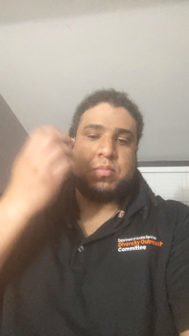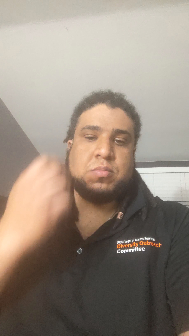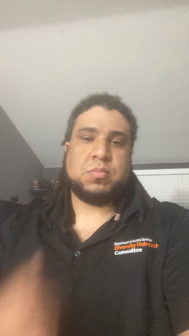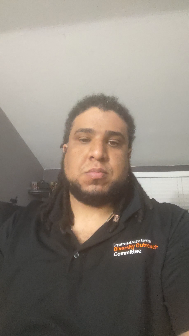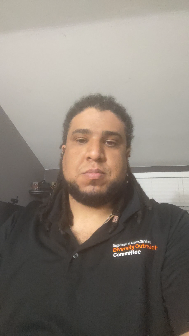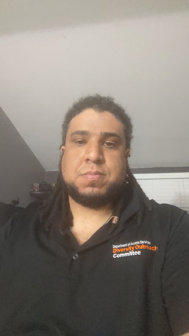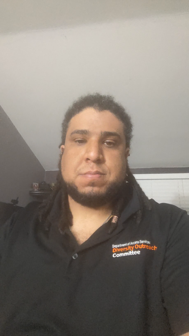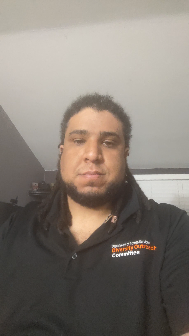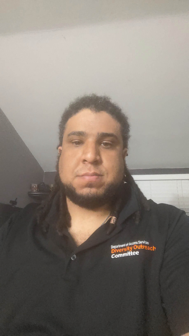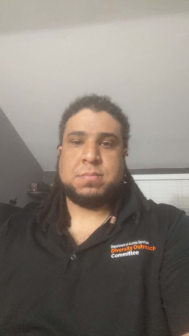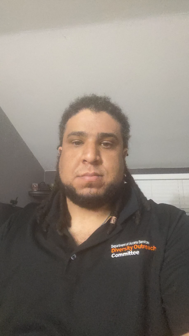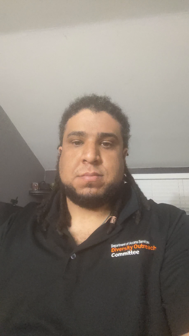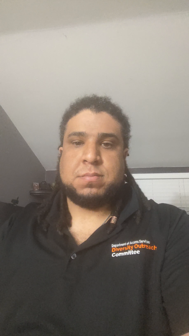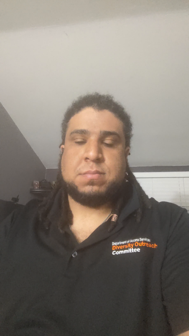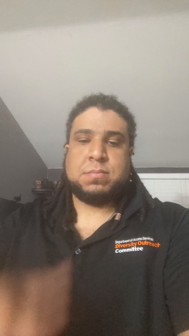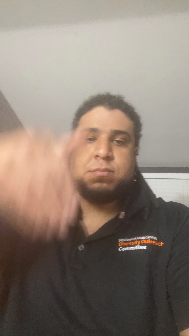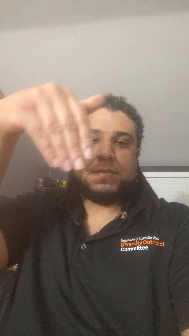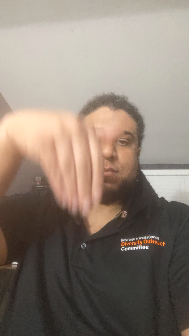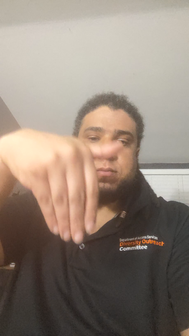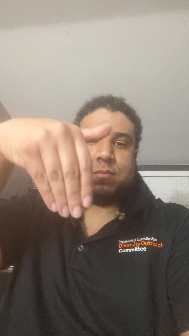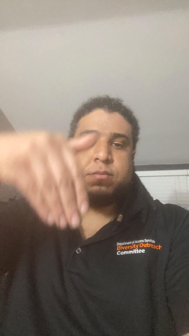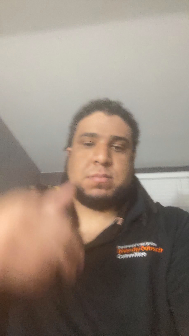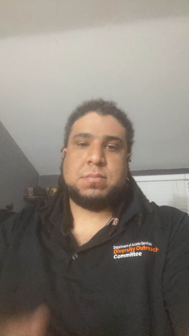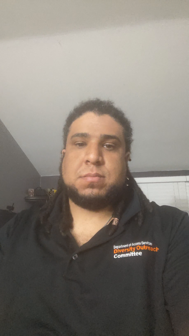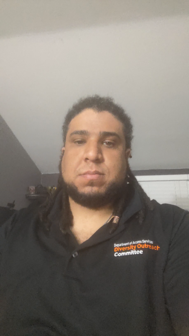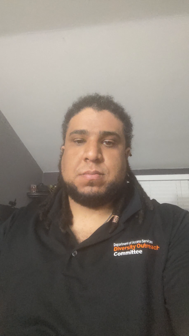night night